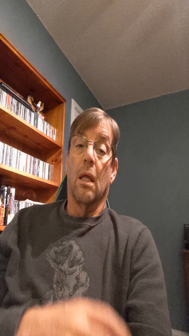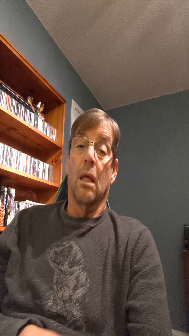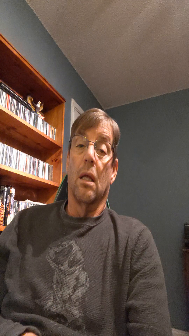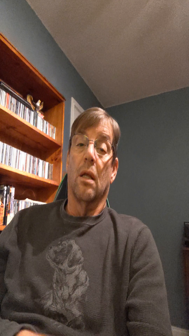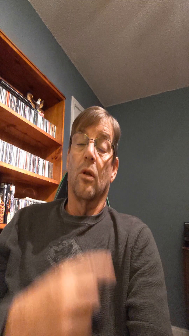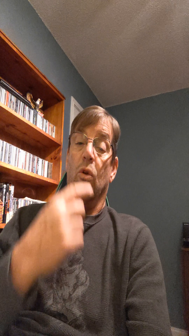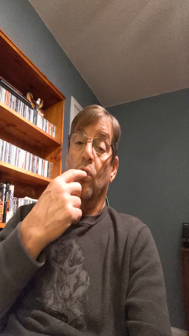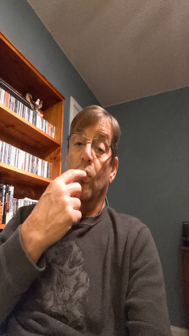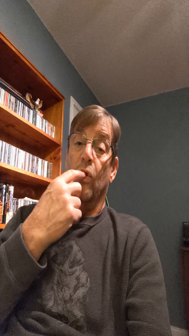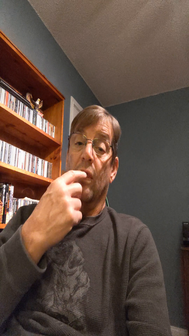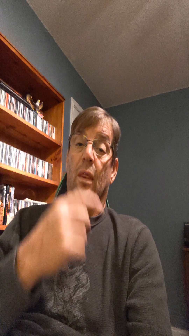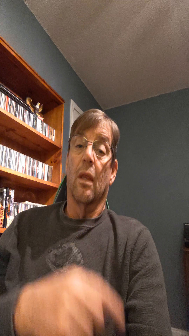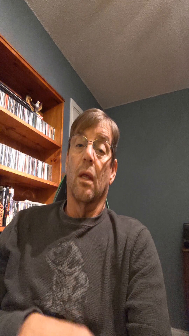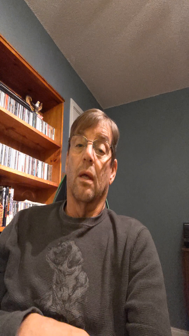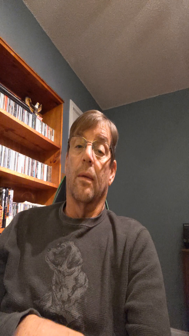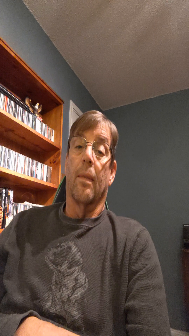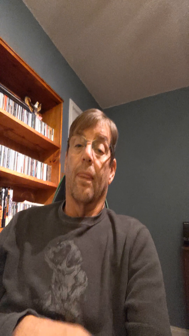tooth